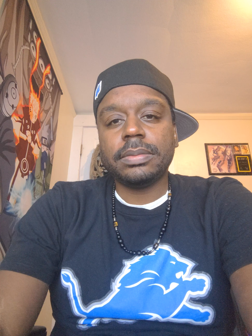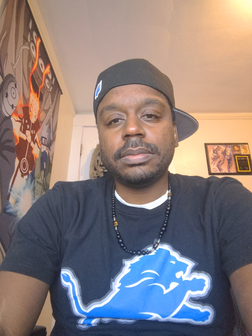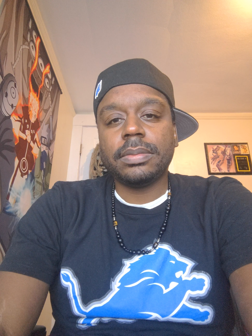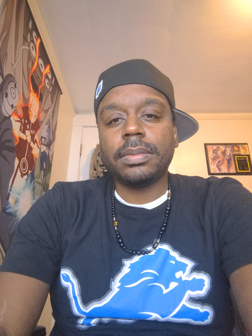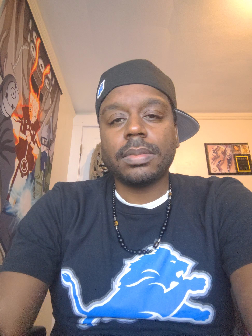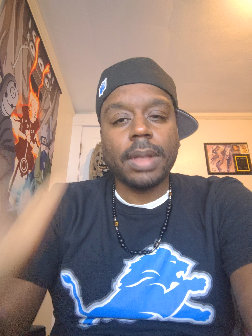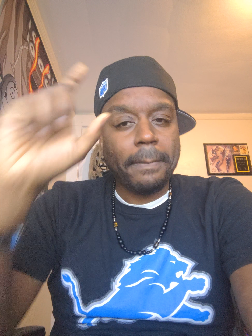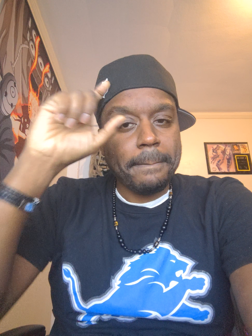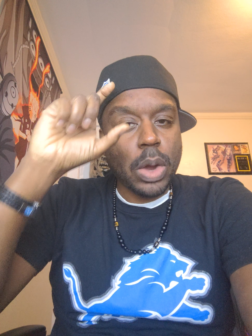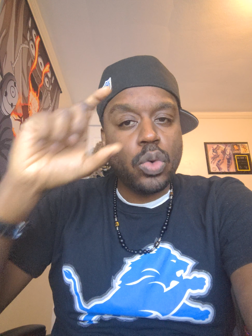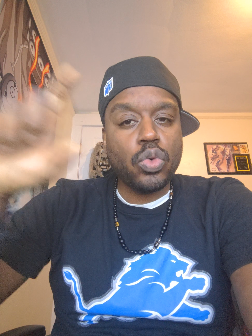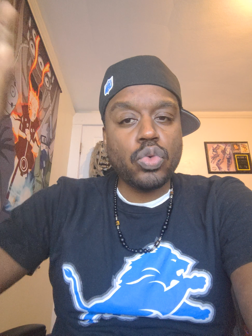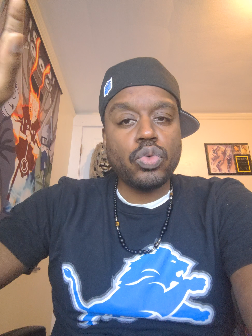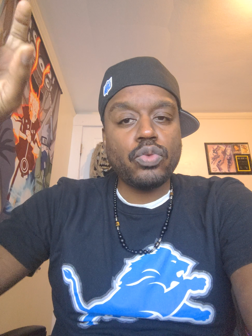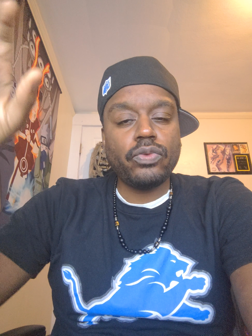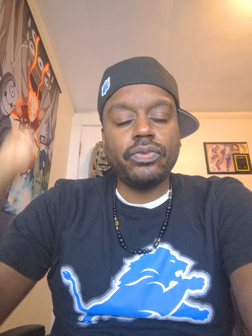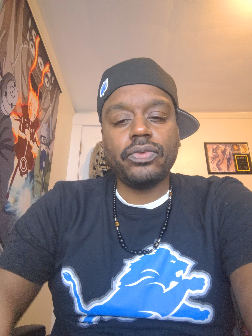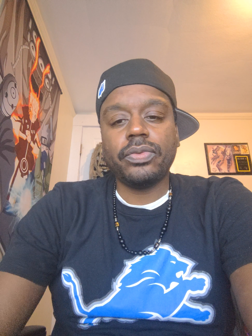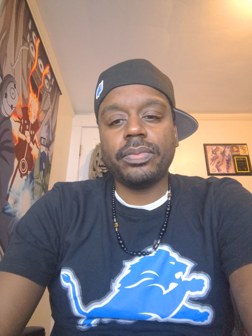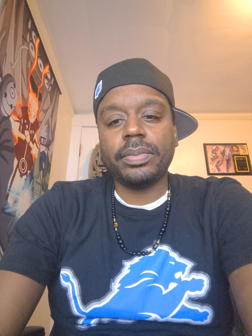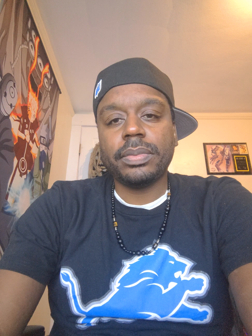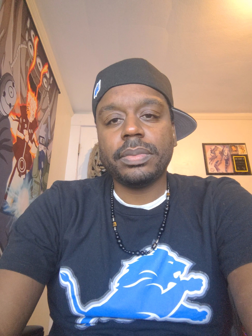moon